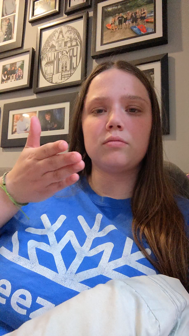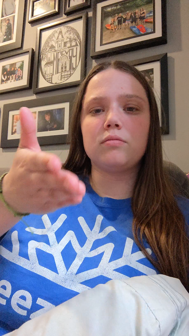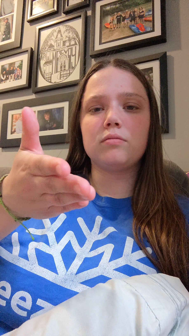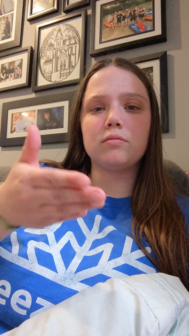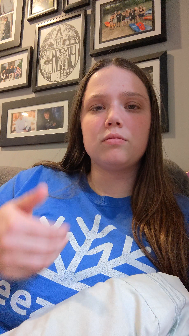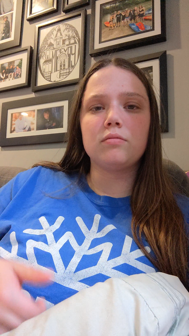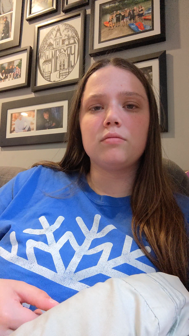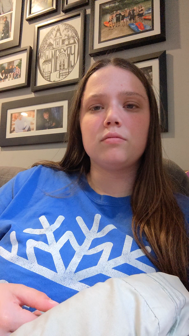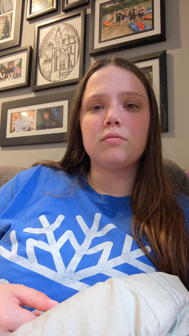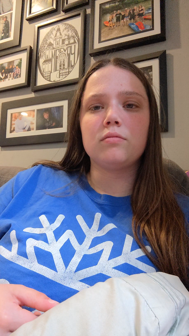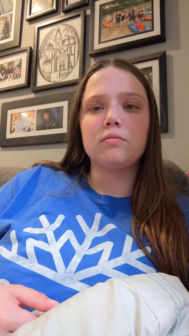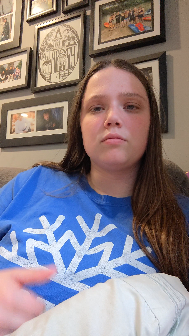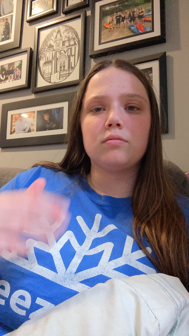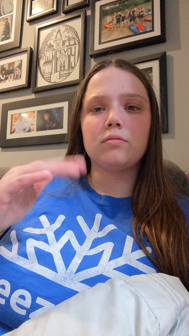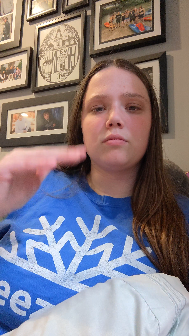build